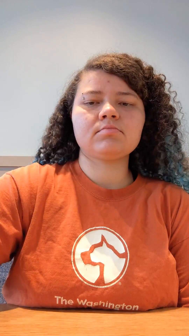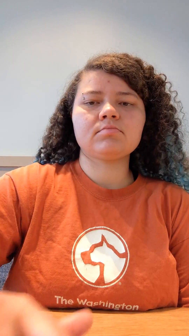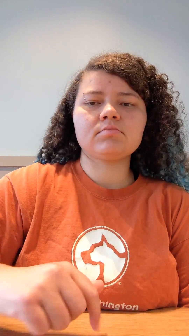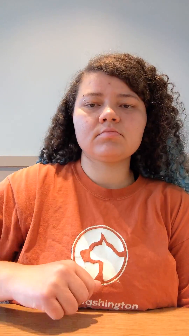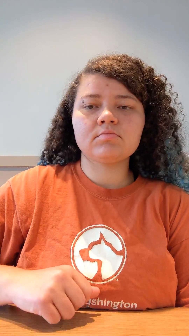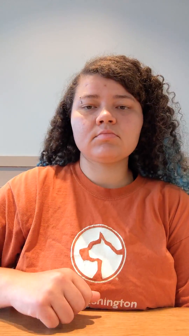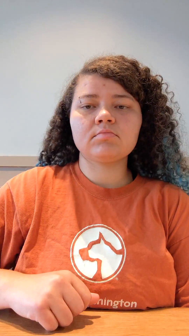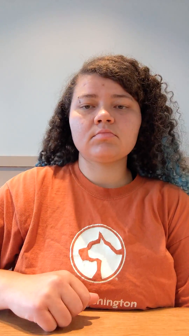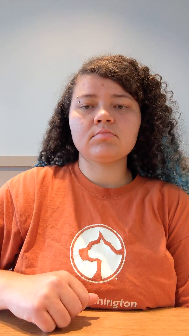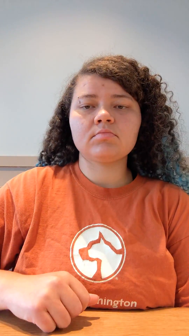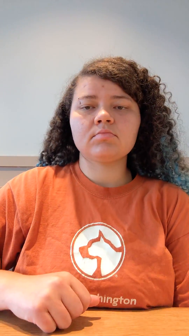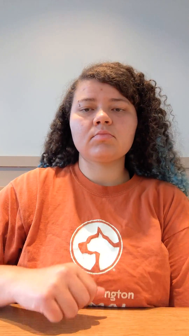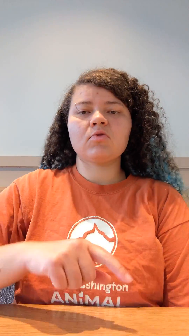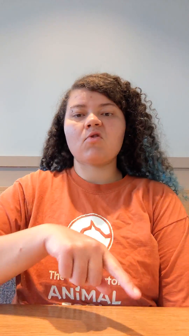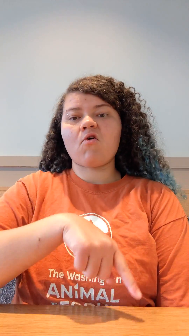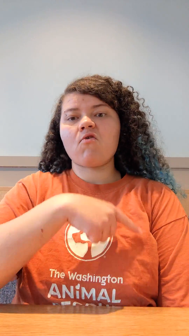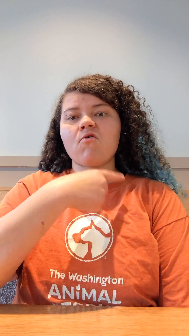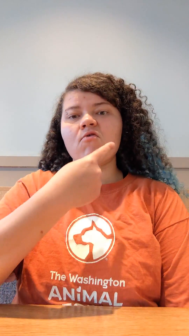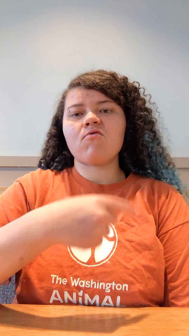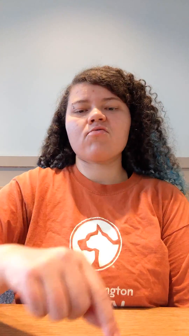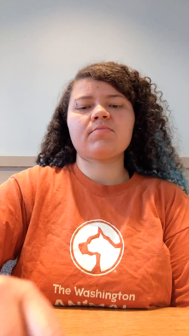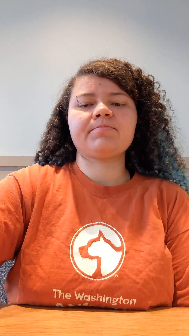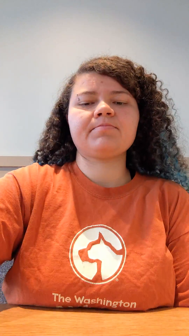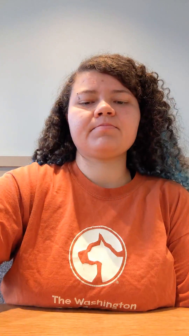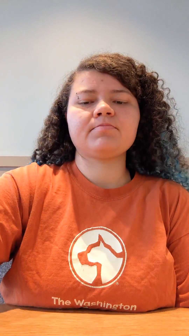long